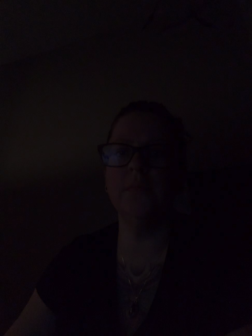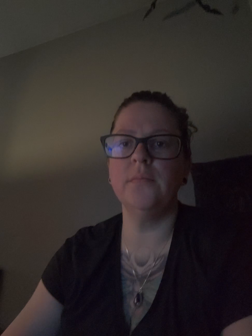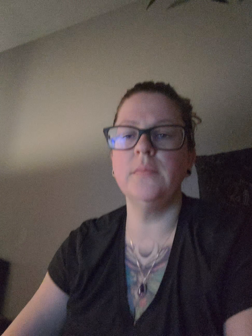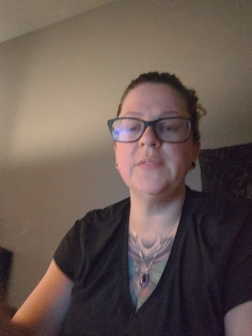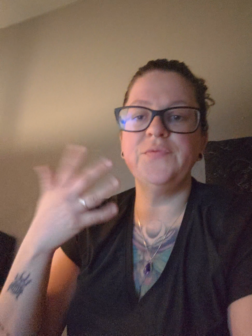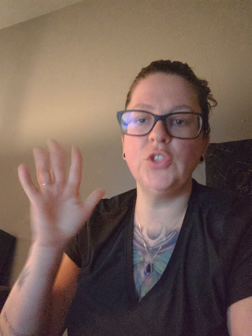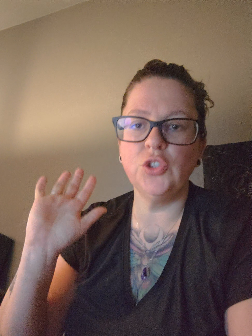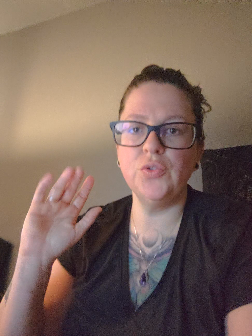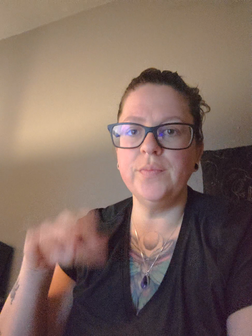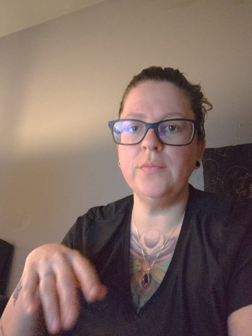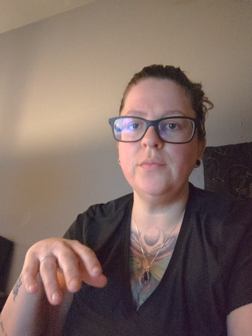finish